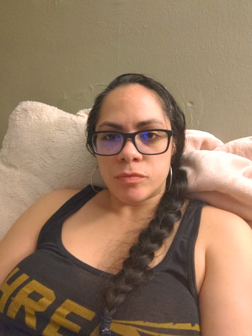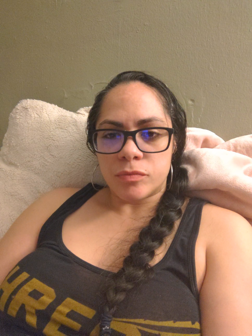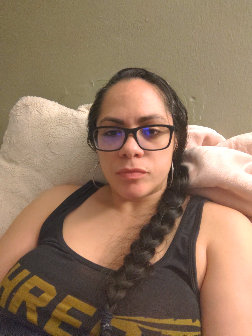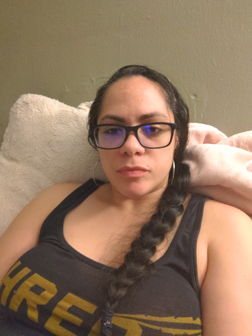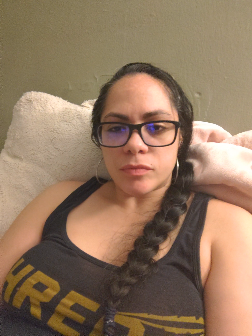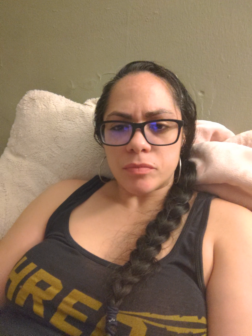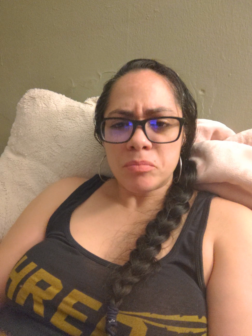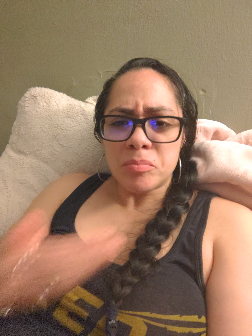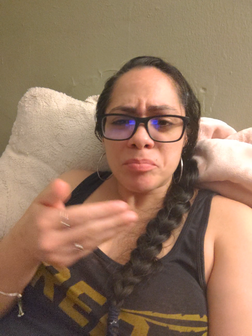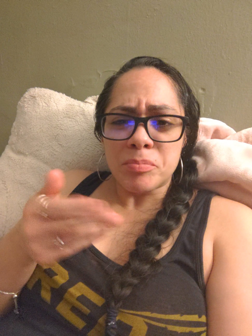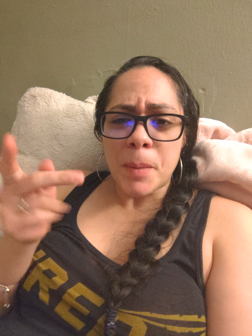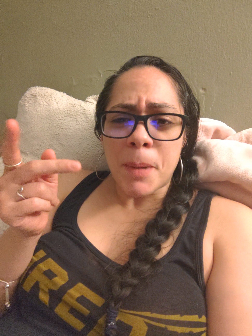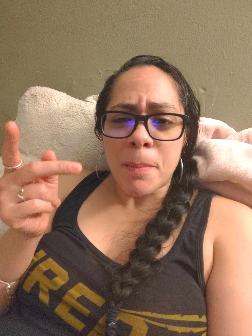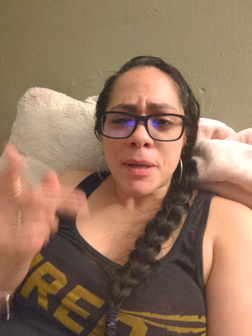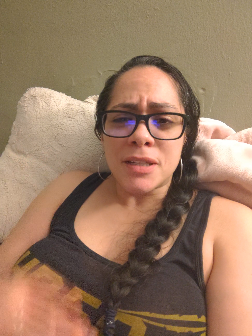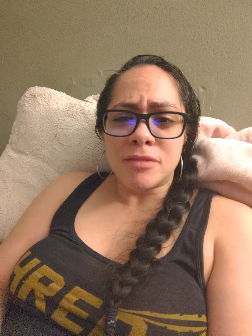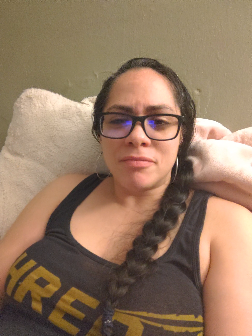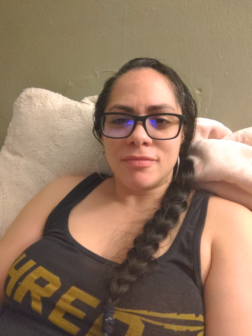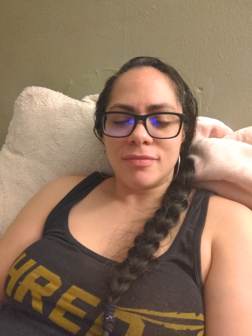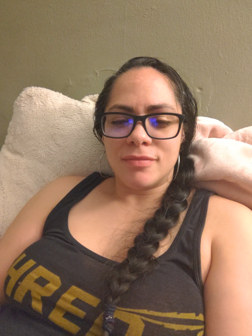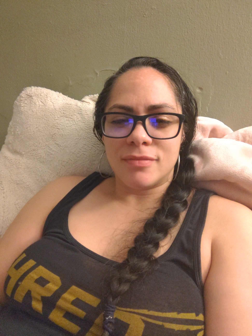puppy